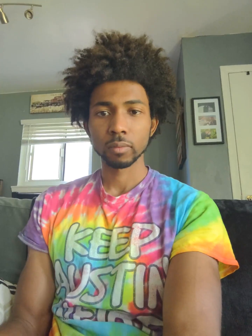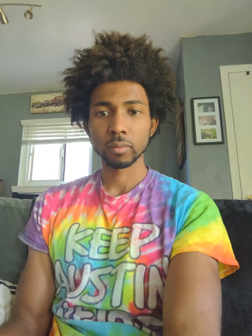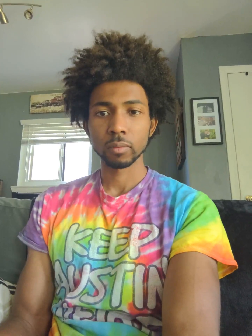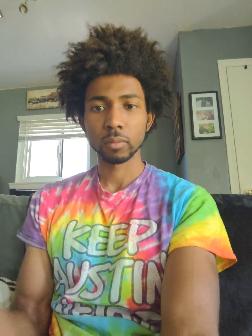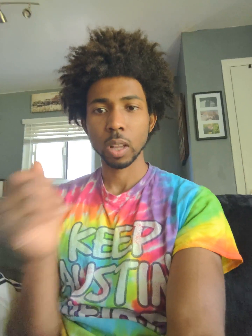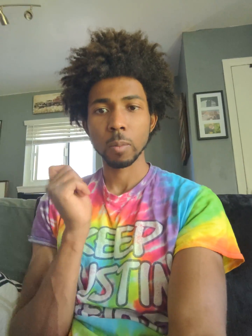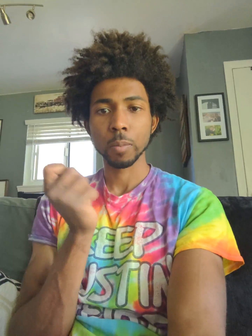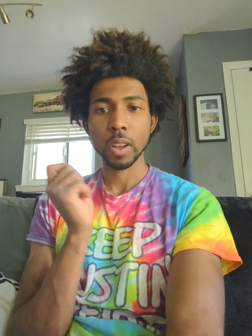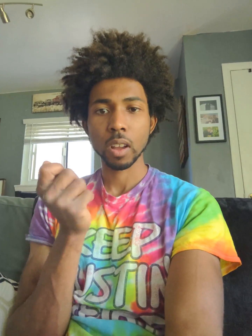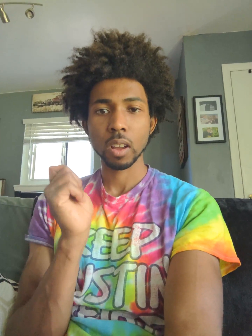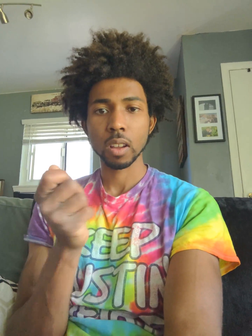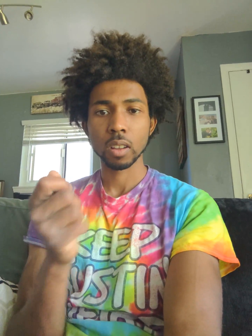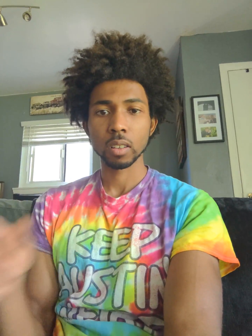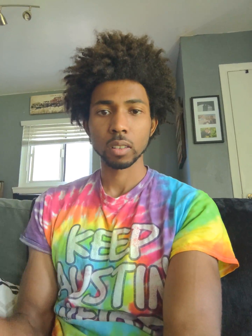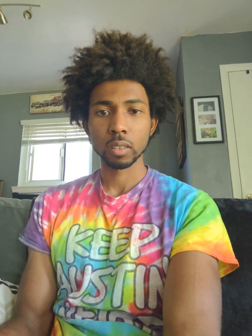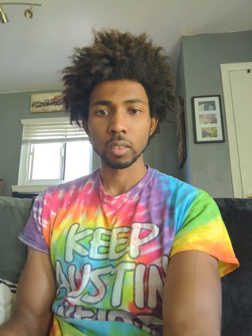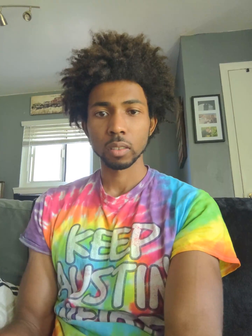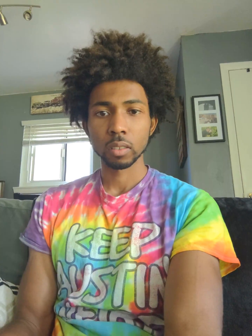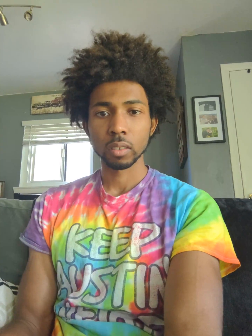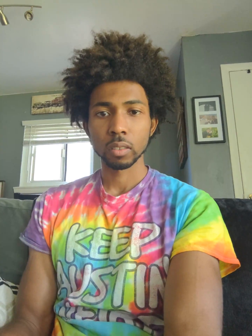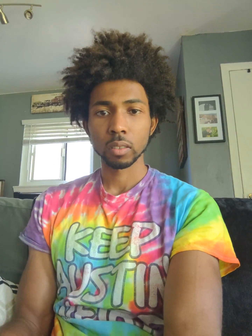bat